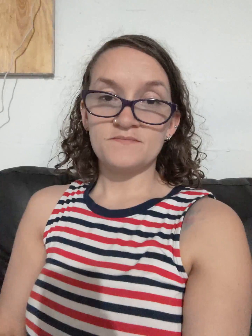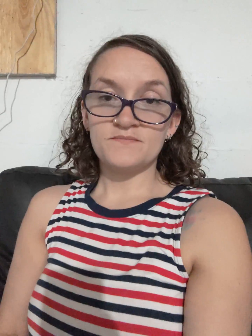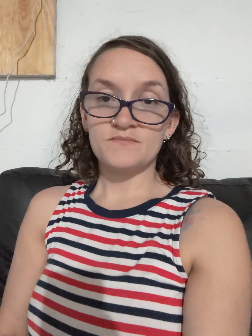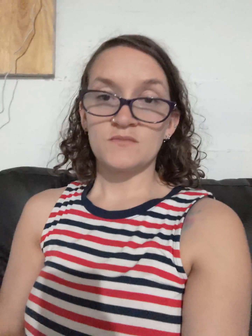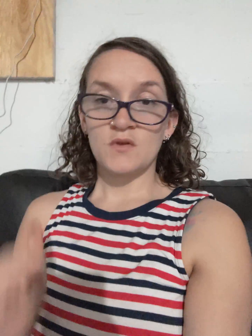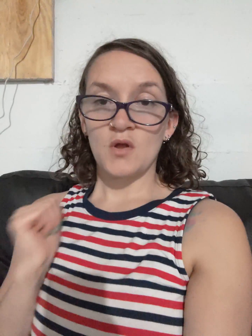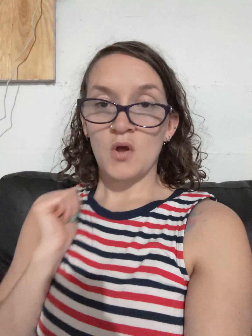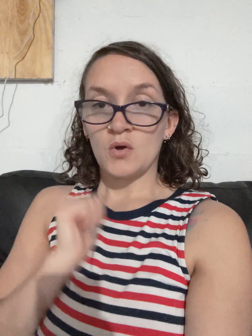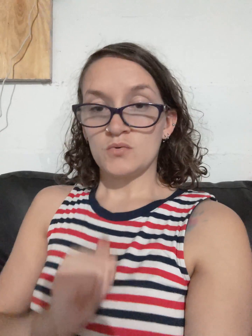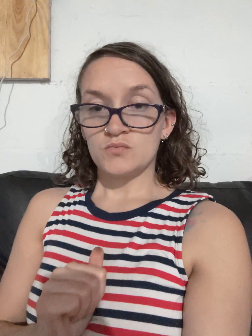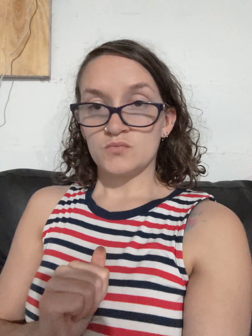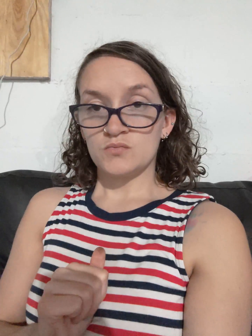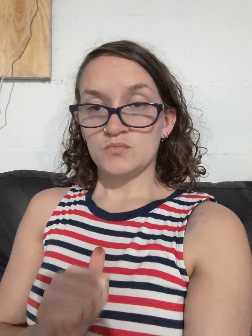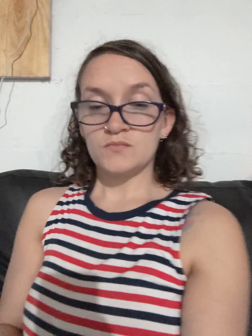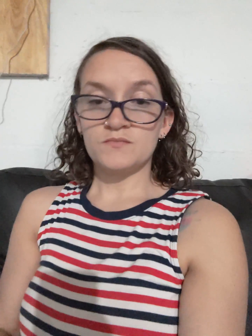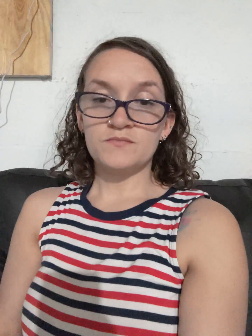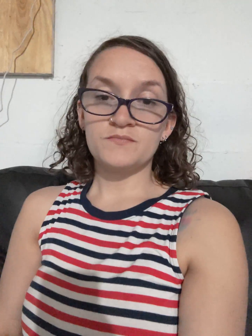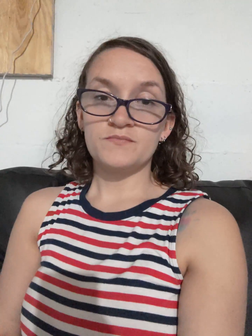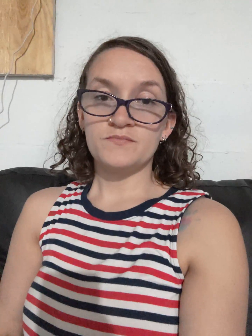coats